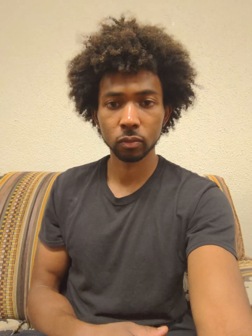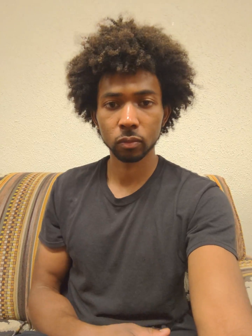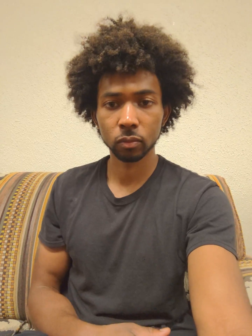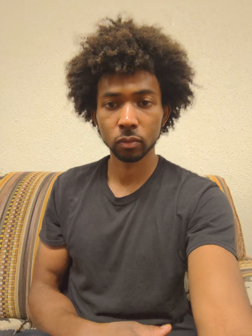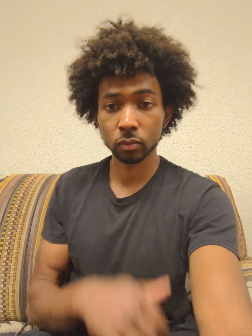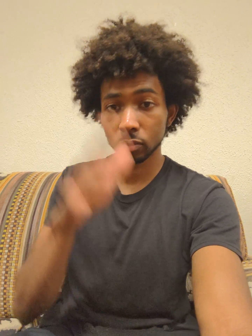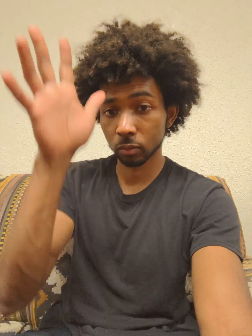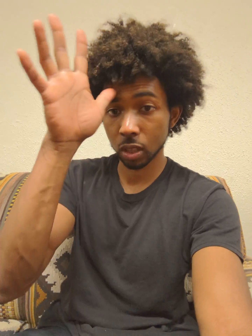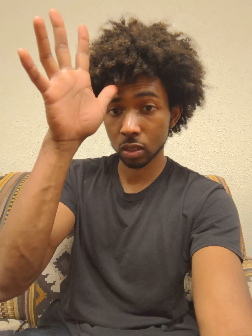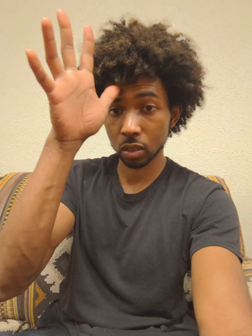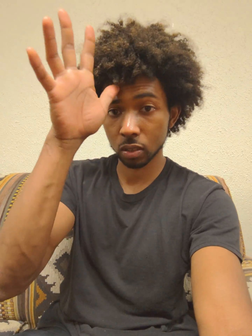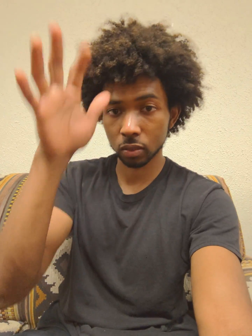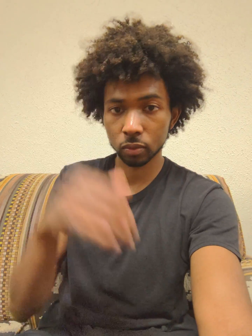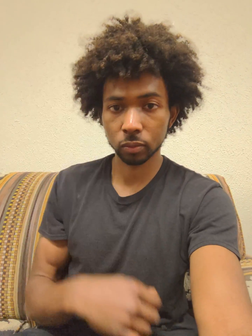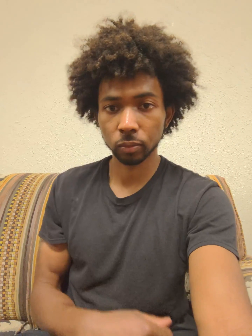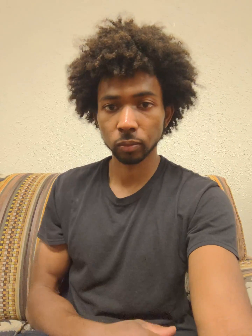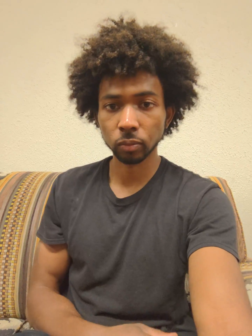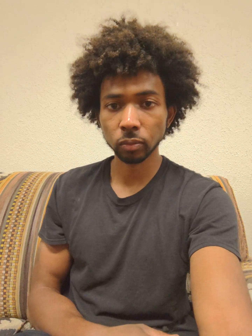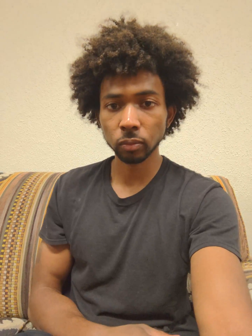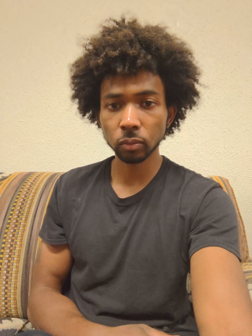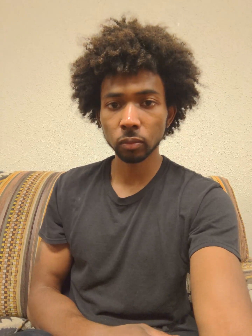daddy